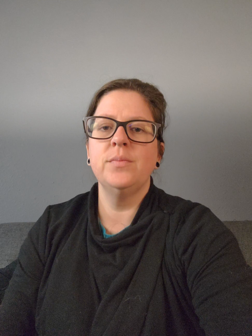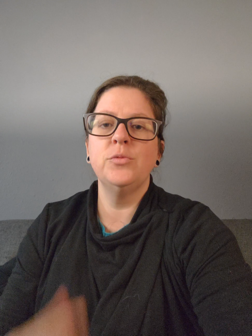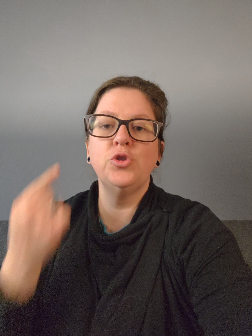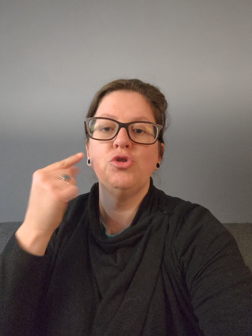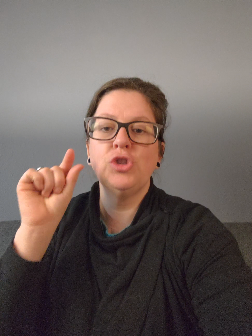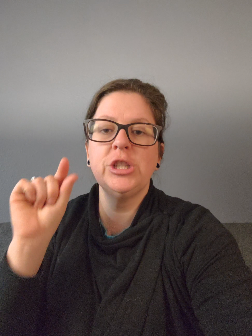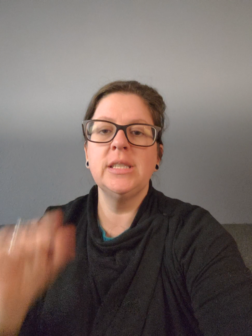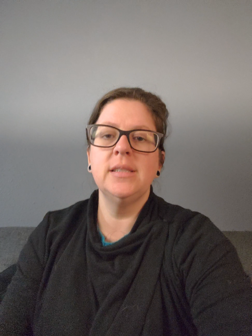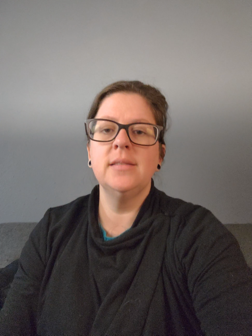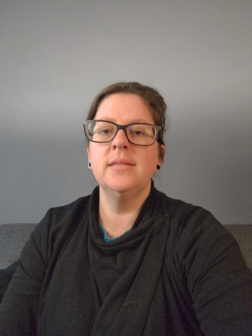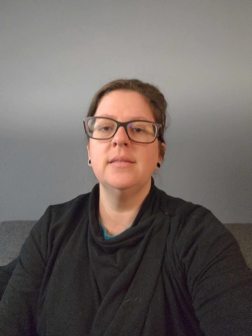green